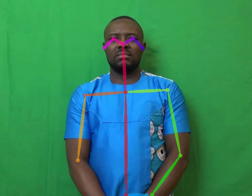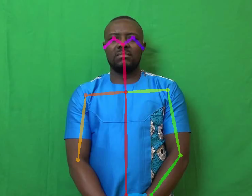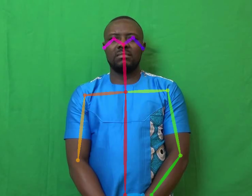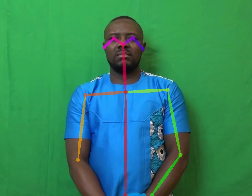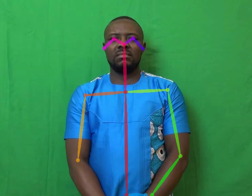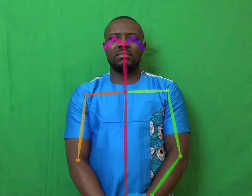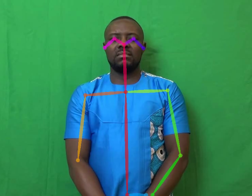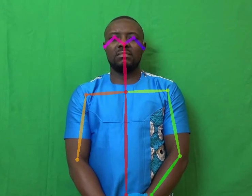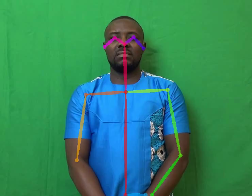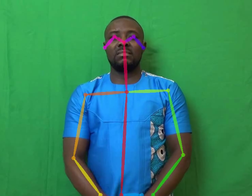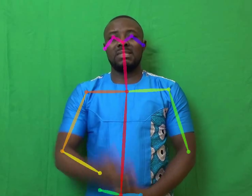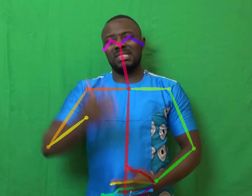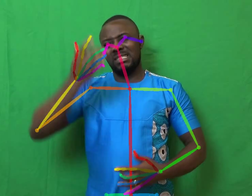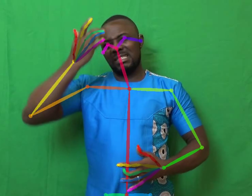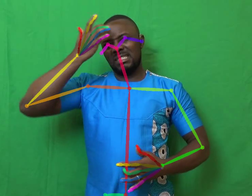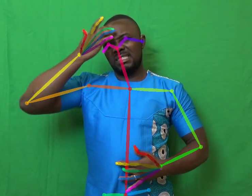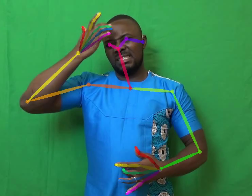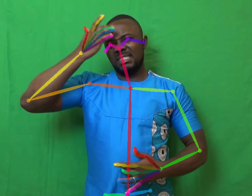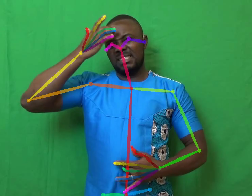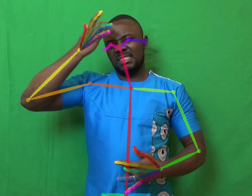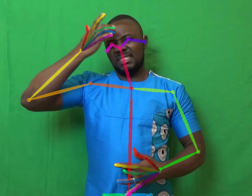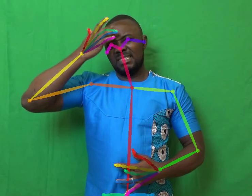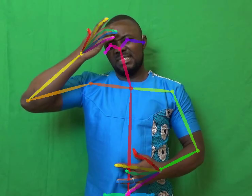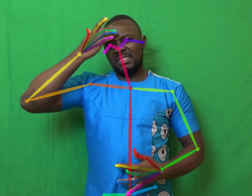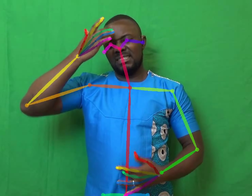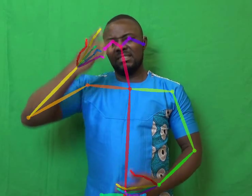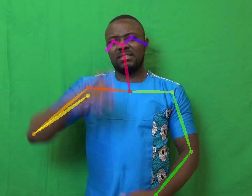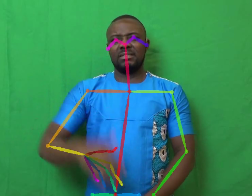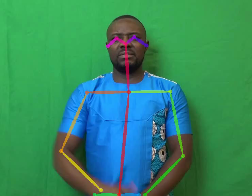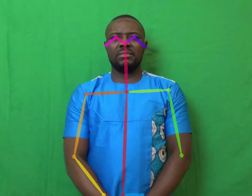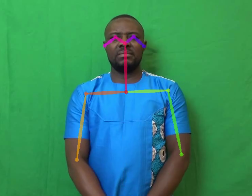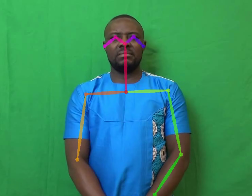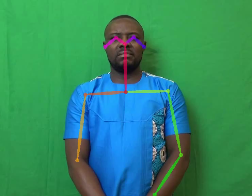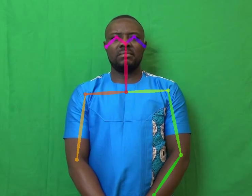sick